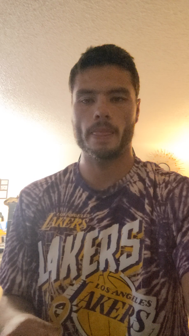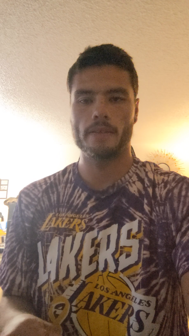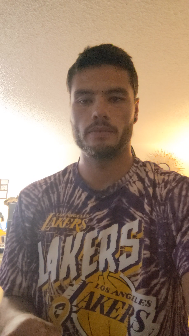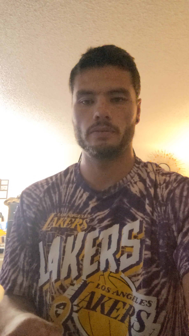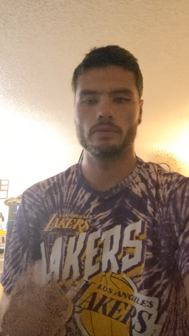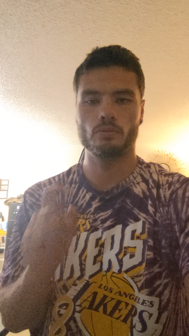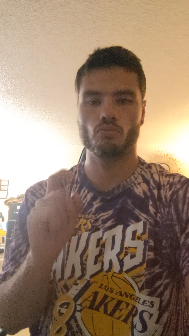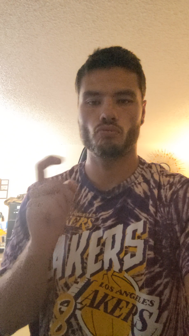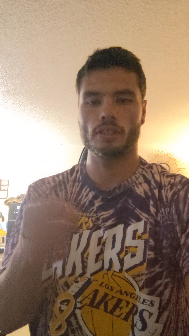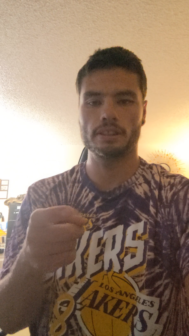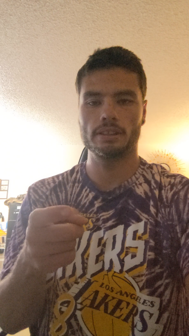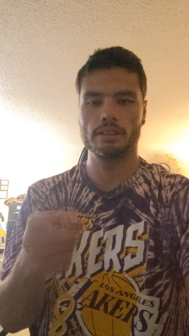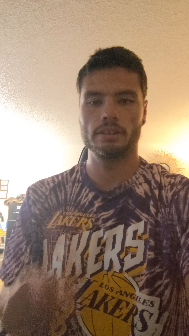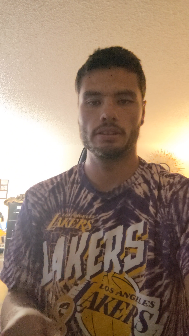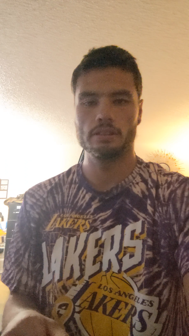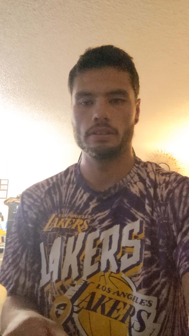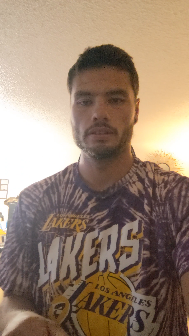present